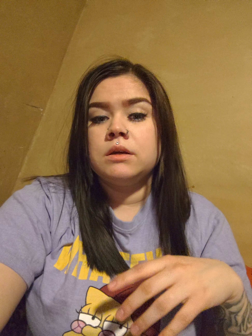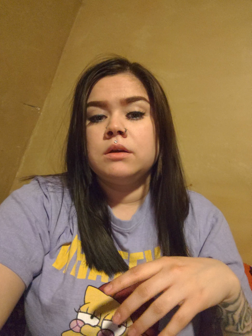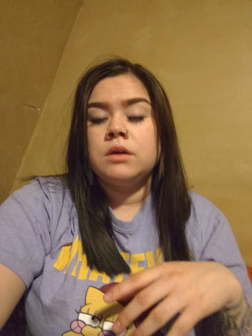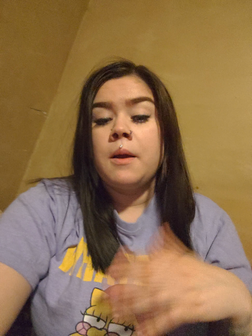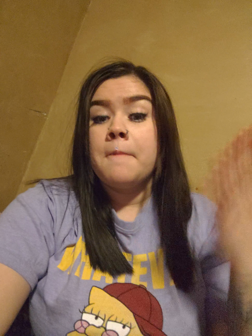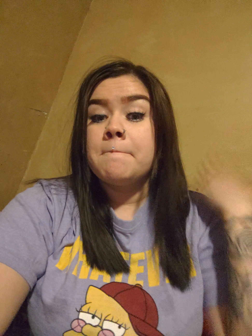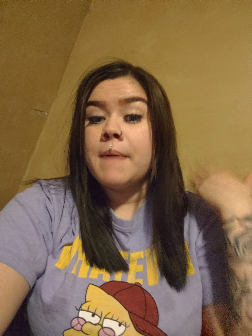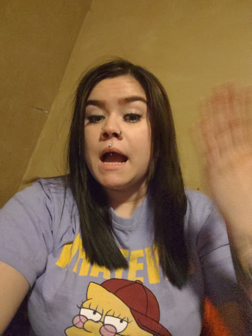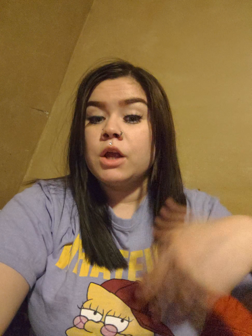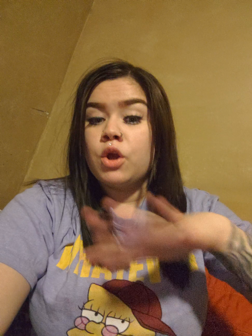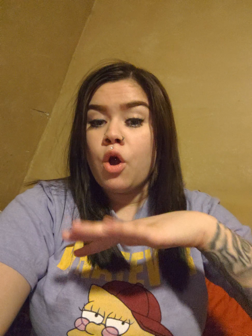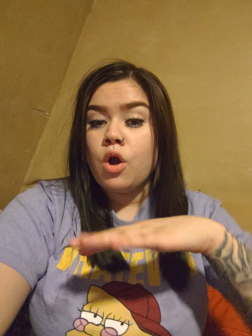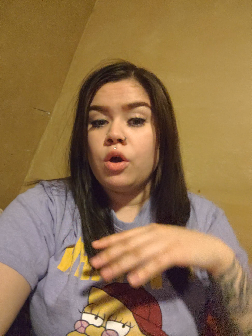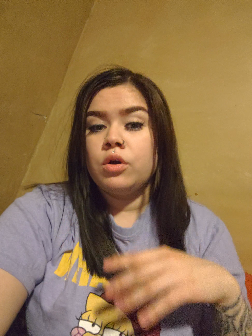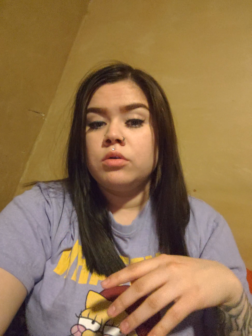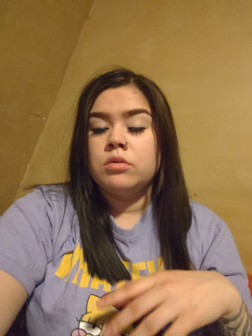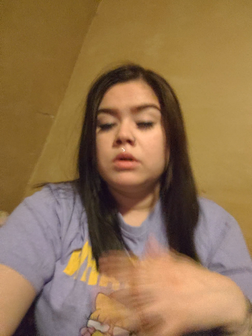backyard